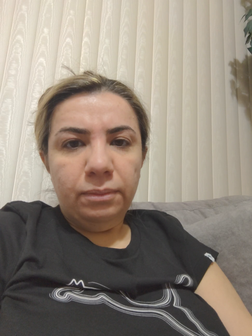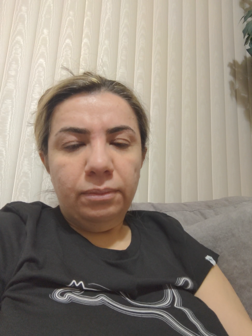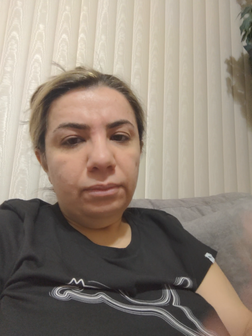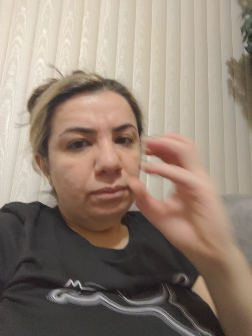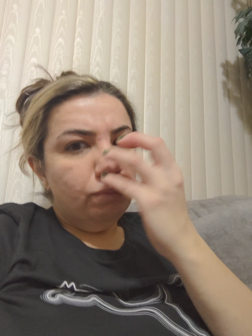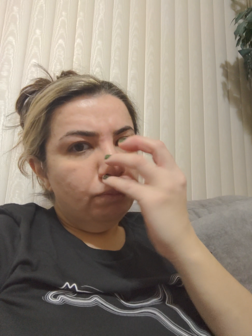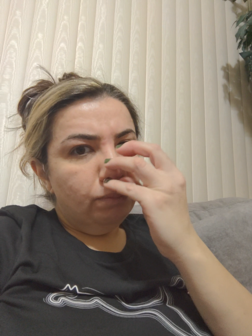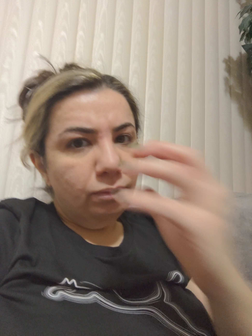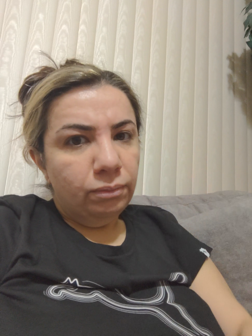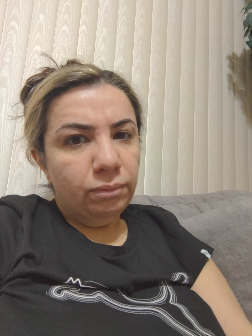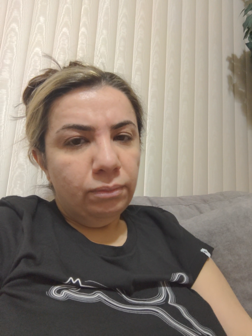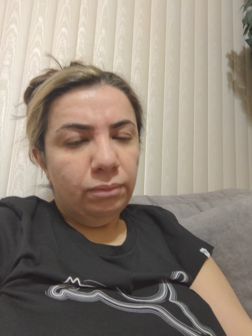clown